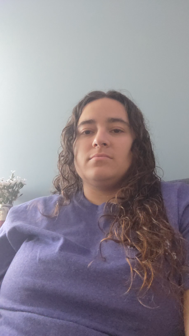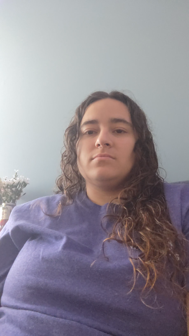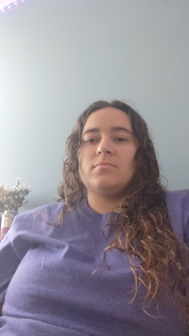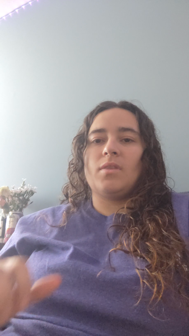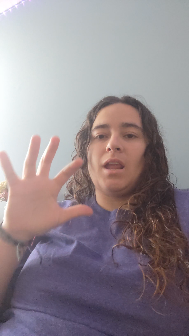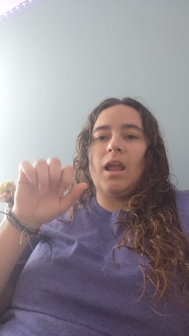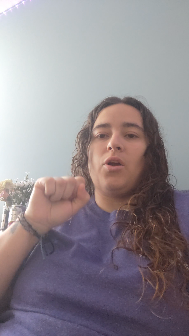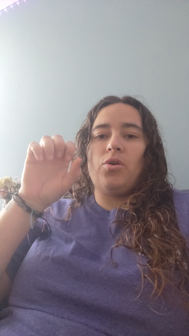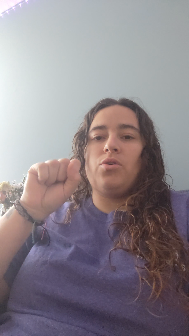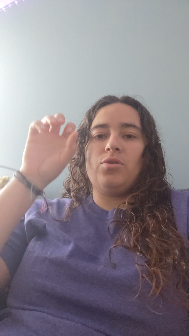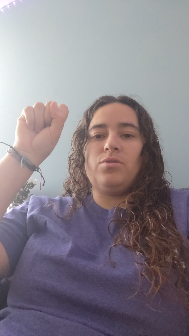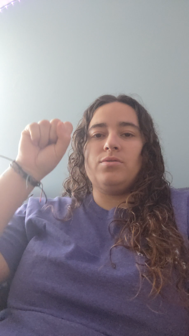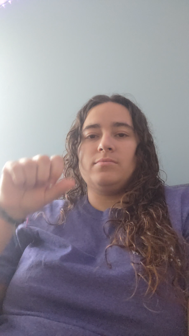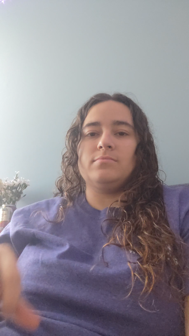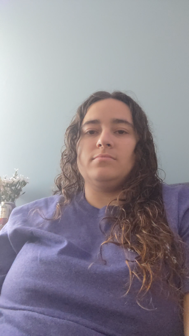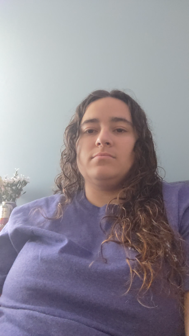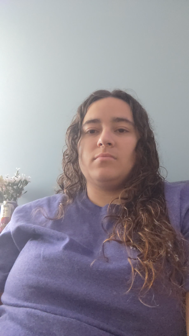ladder